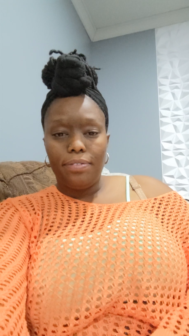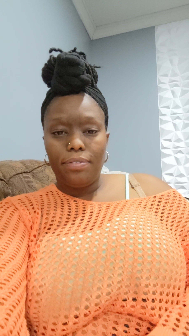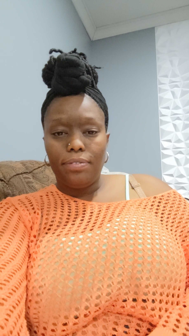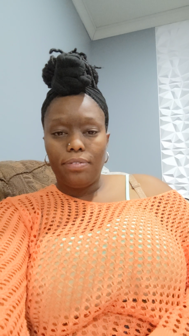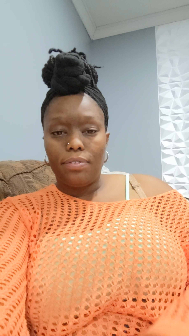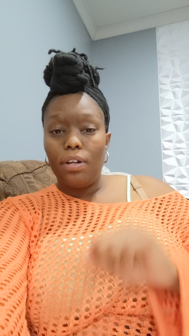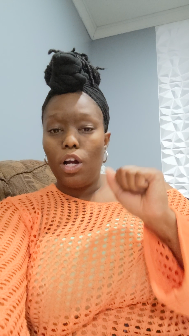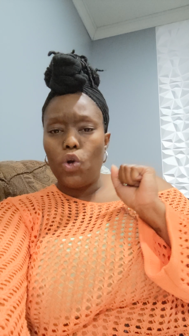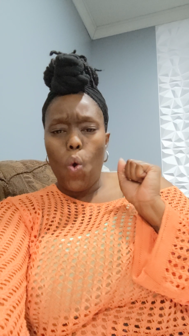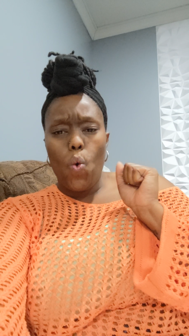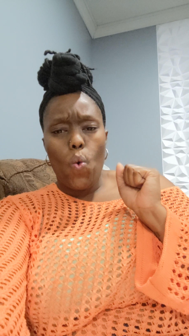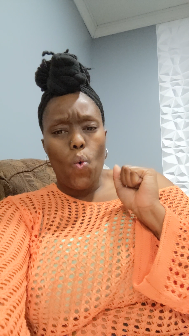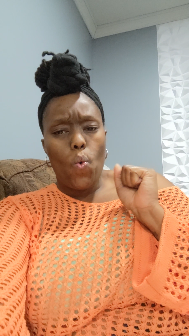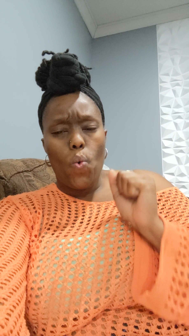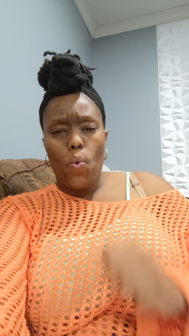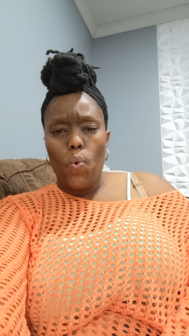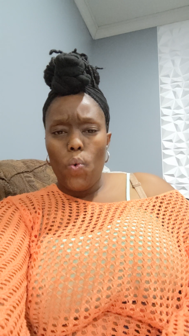cold